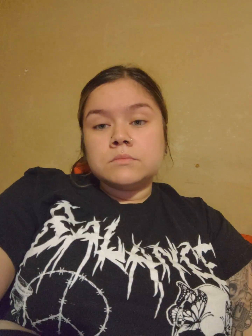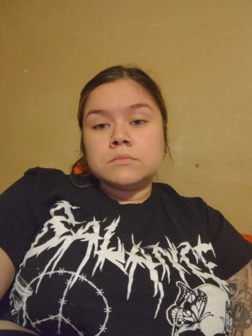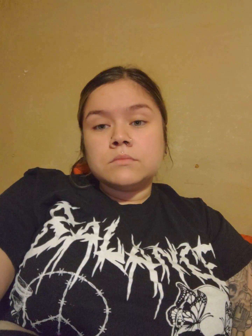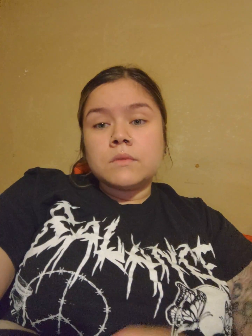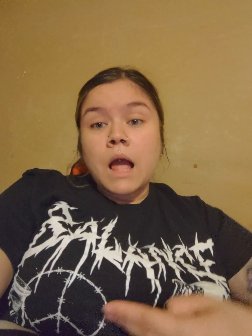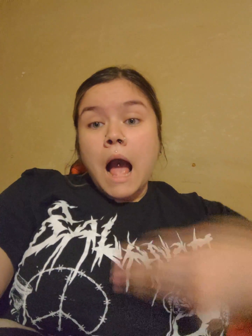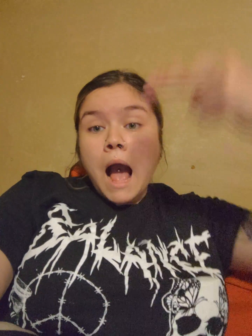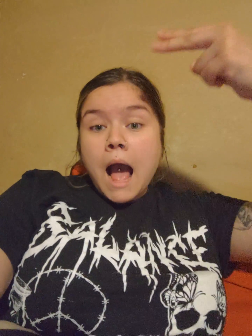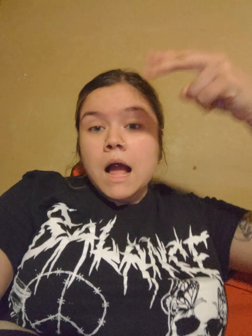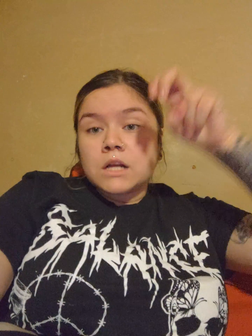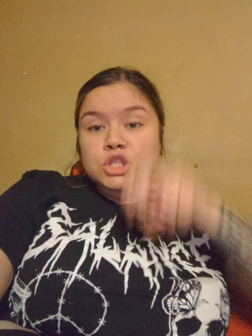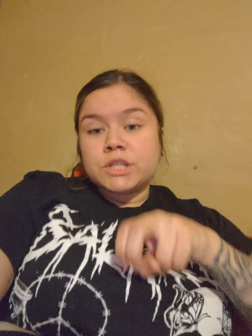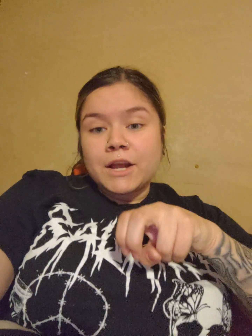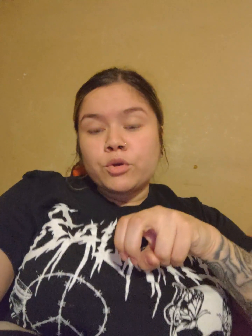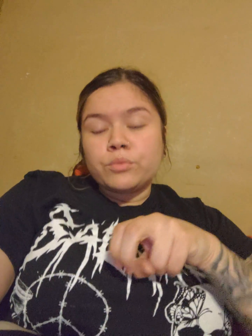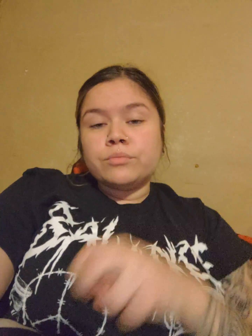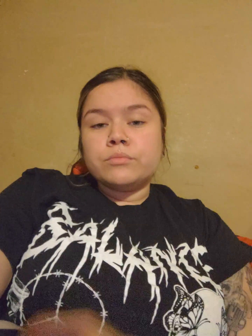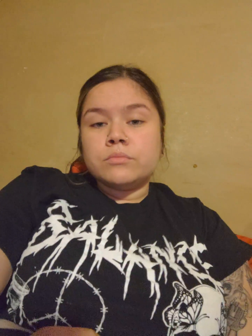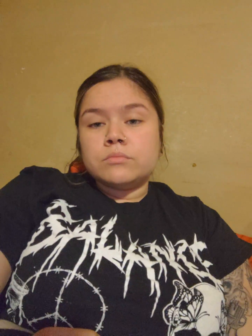high chair